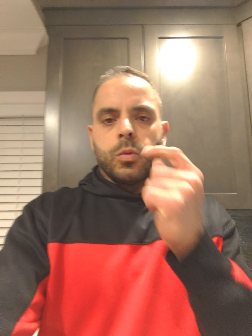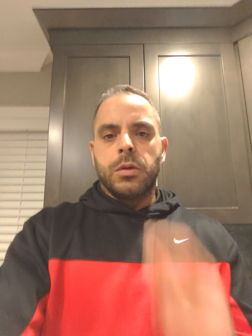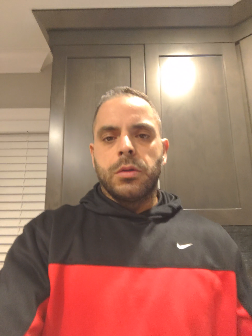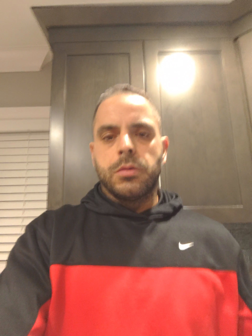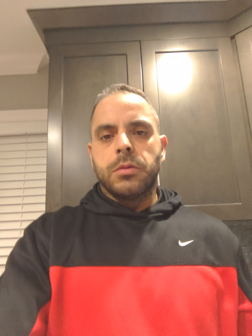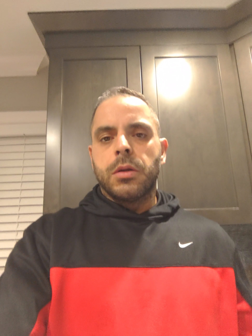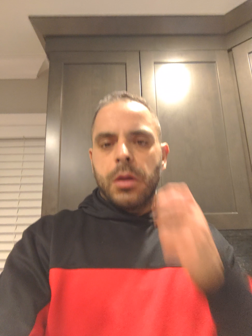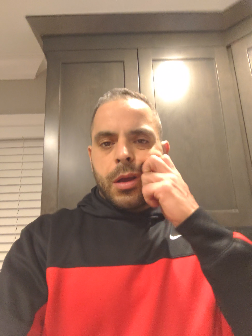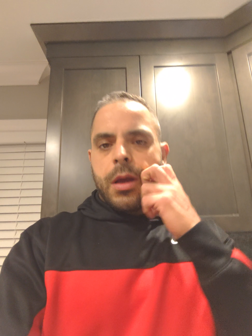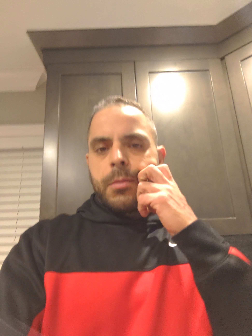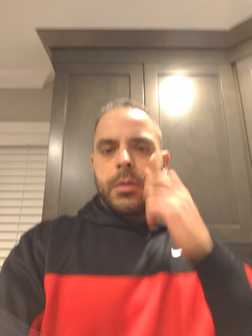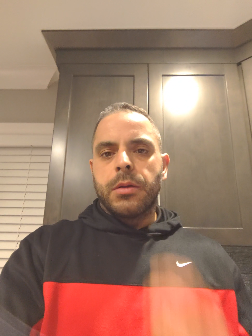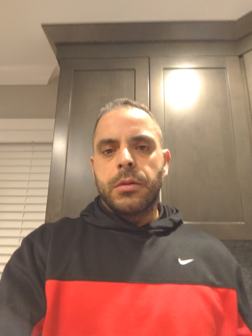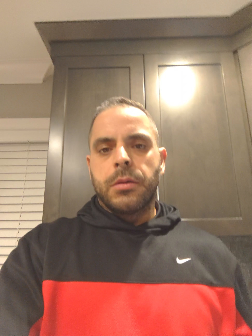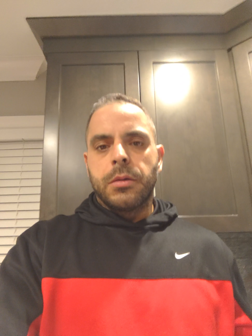gum